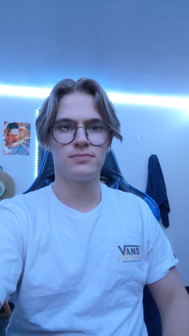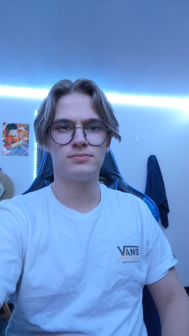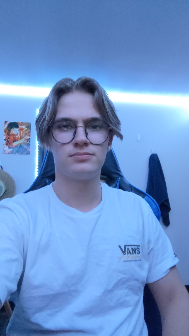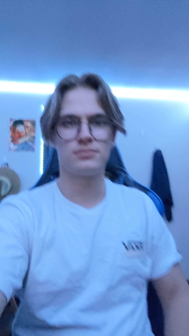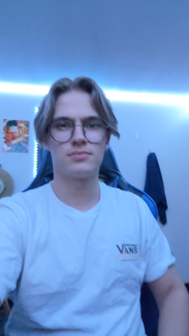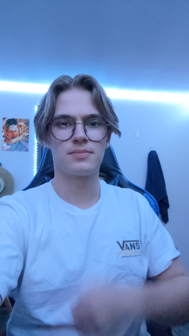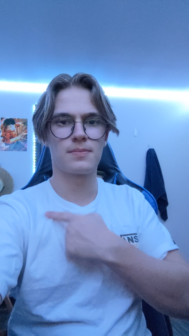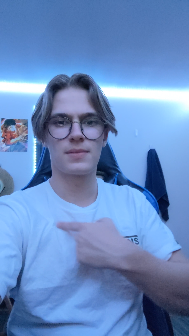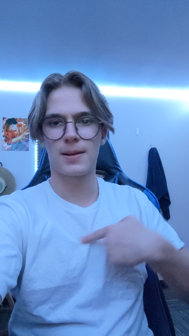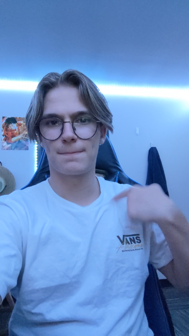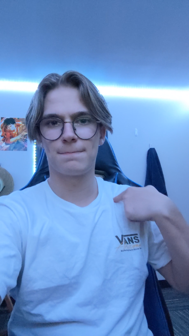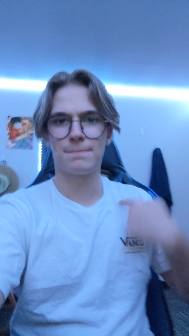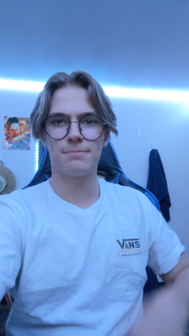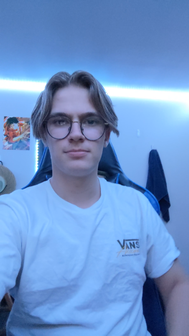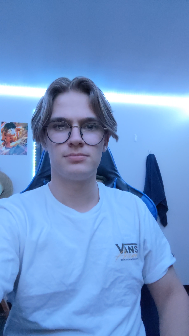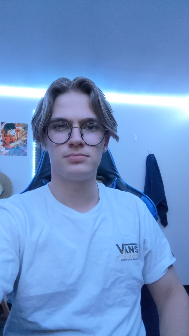bib